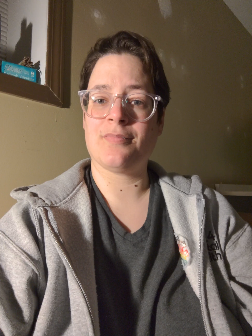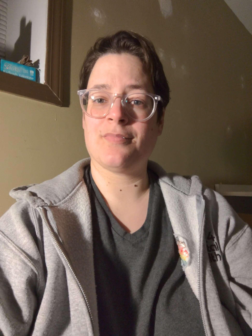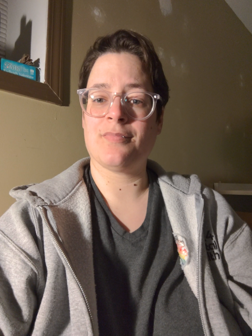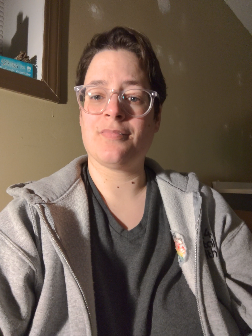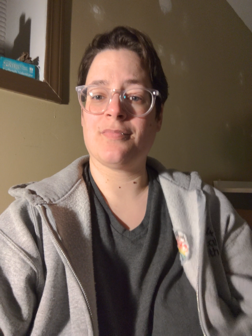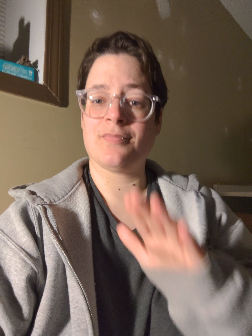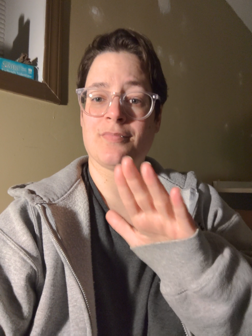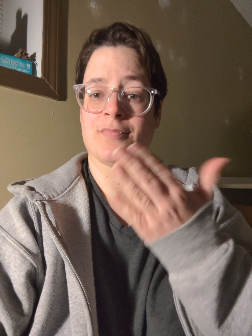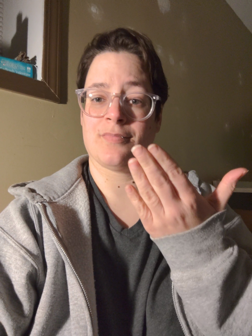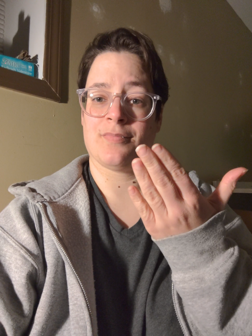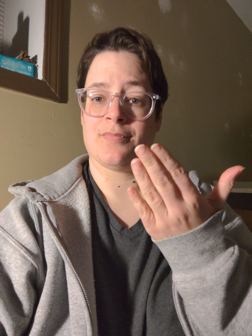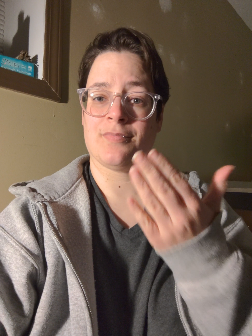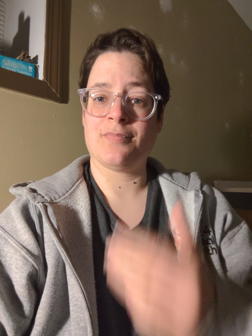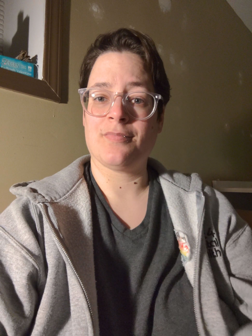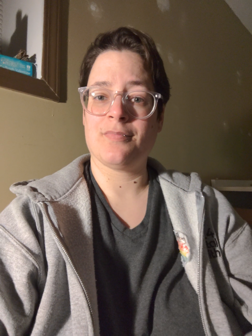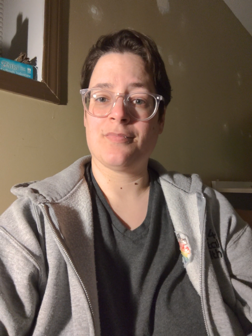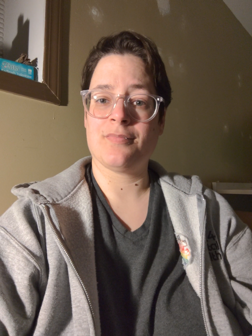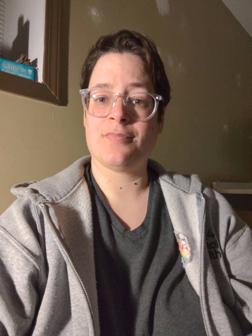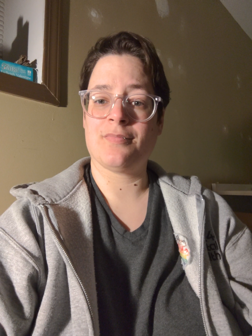book